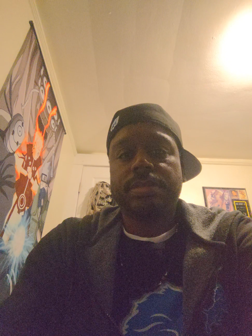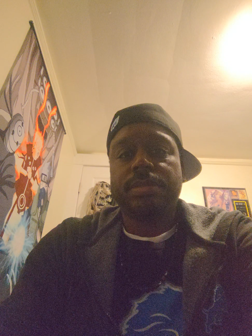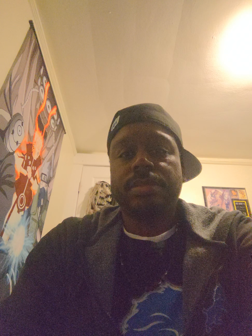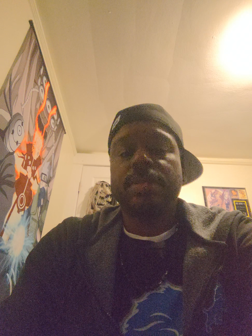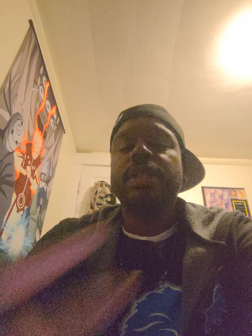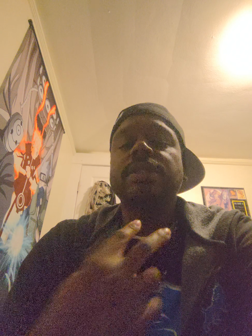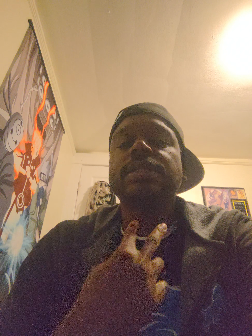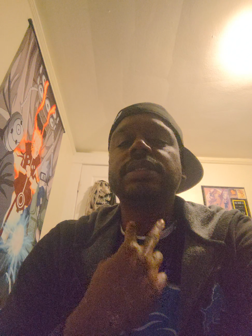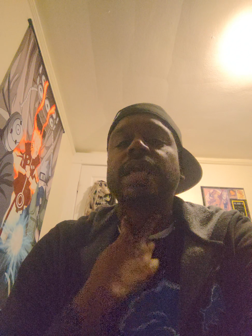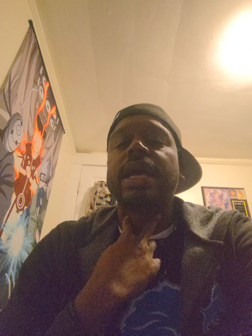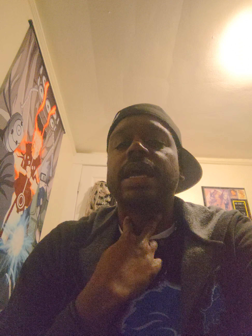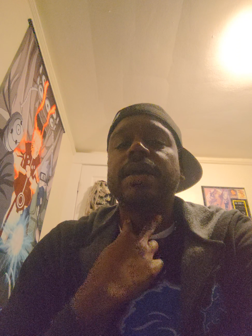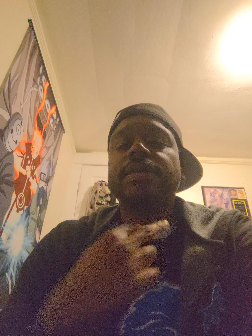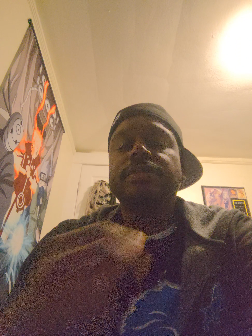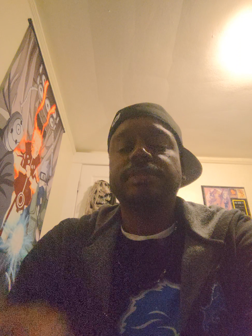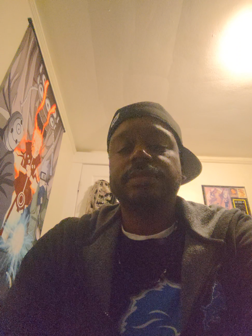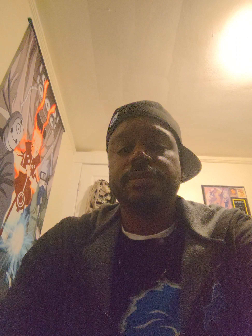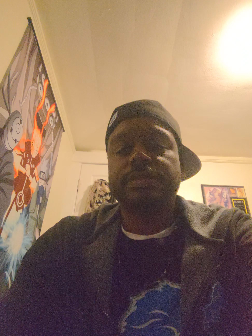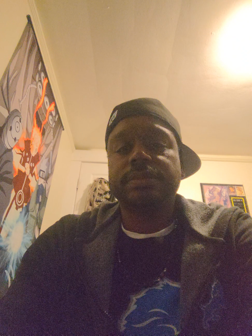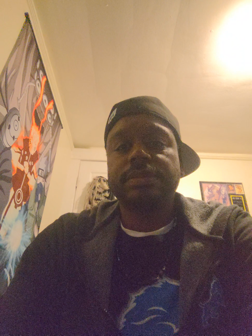stuck